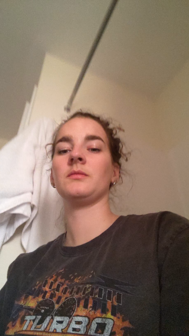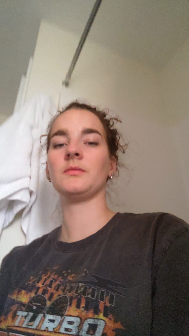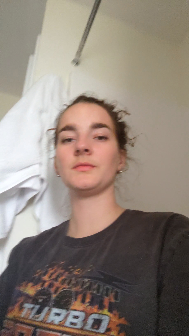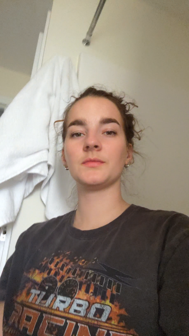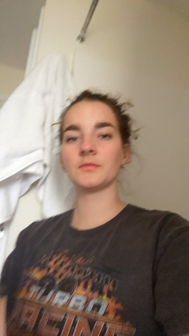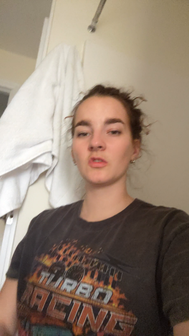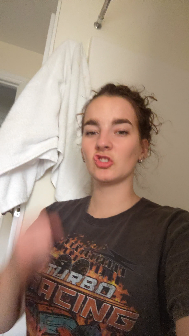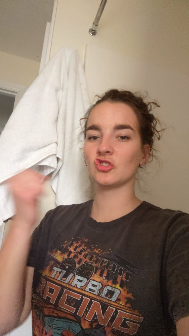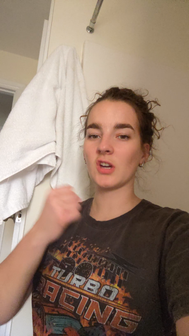shake